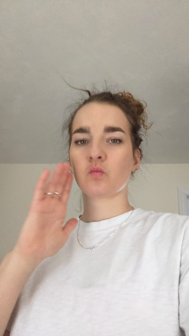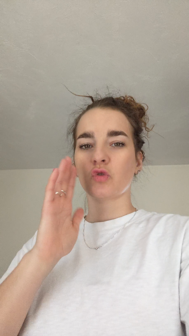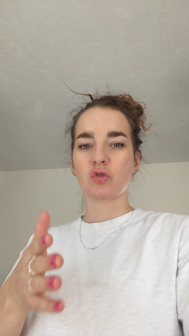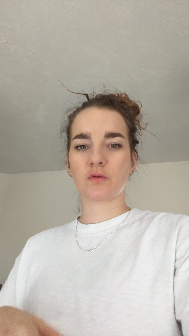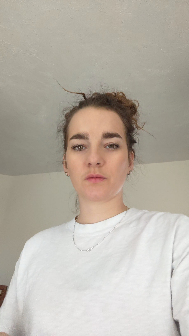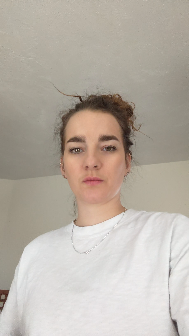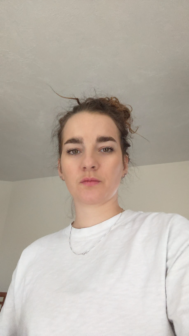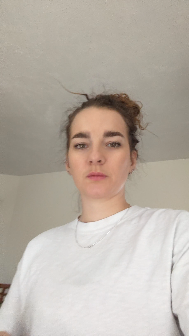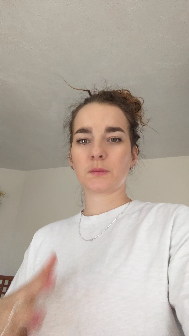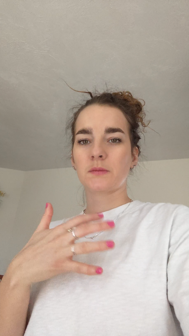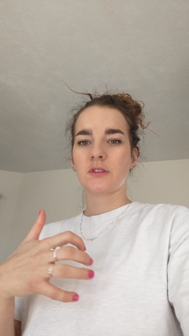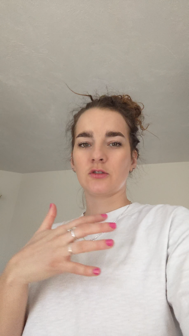bear